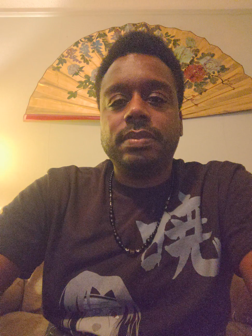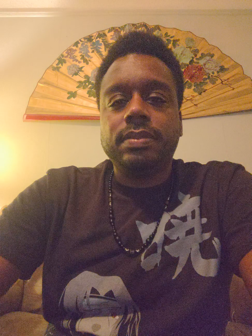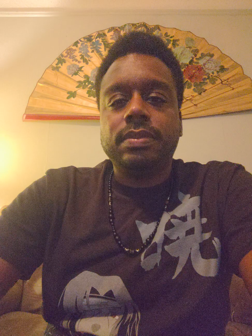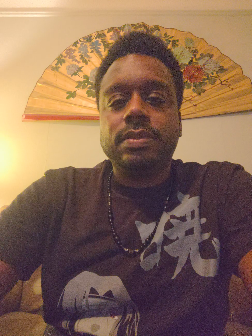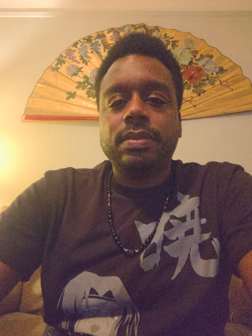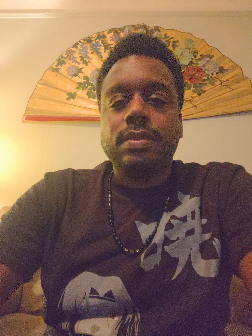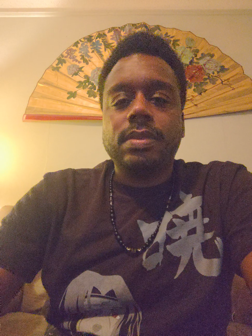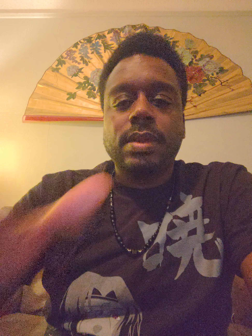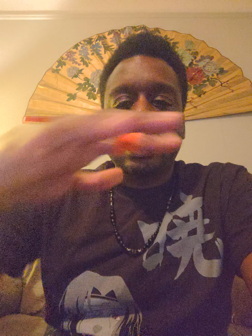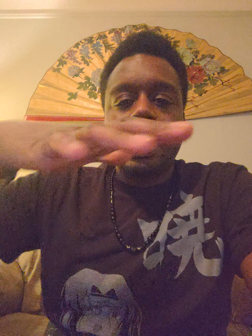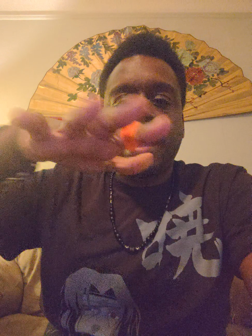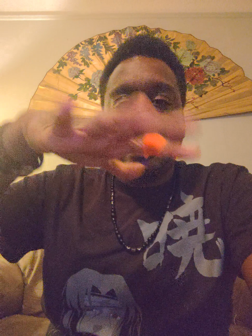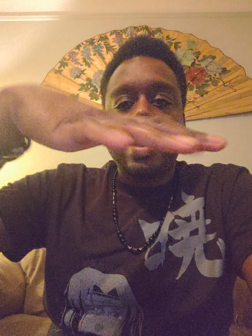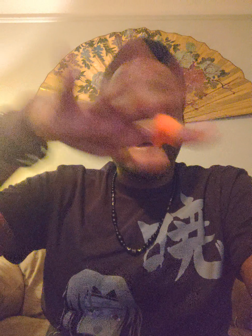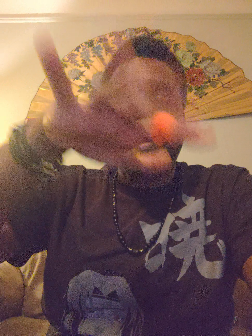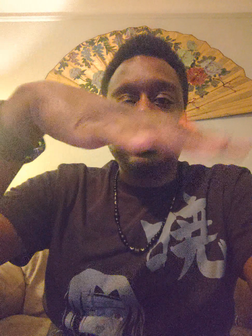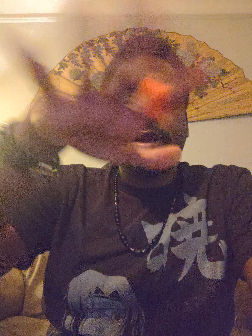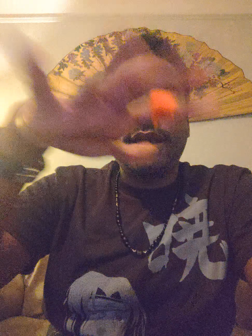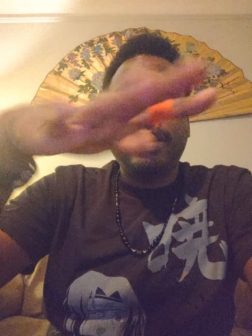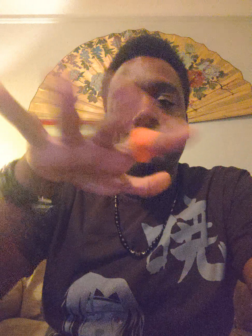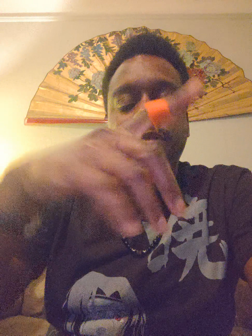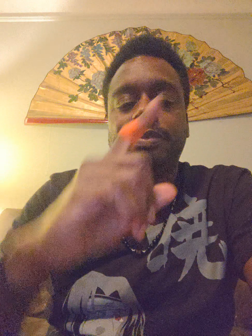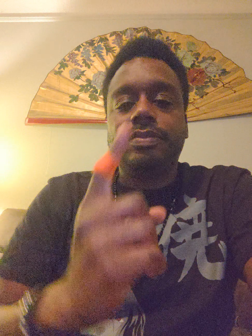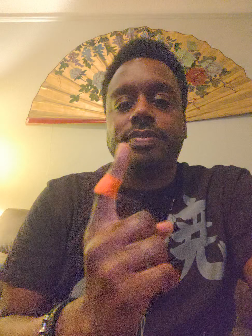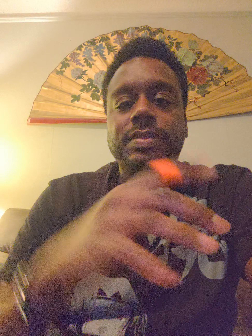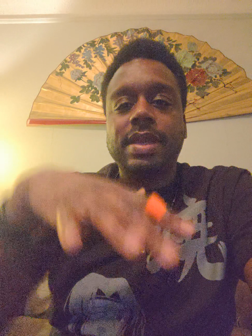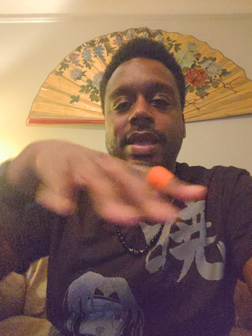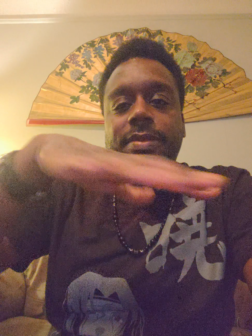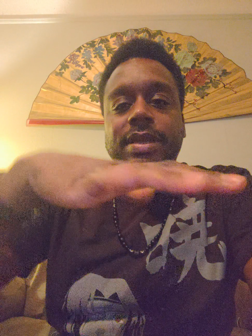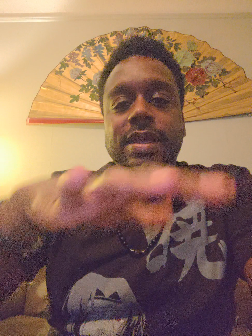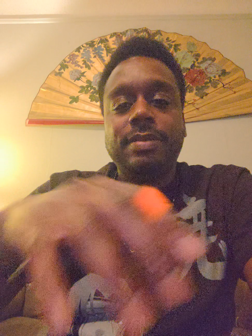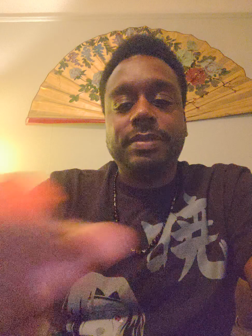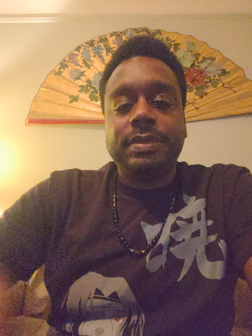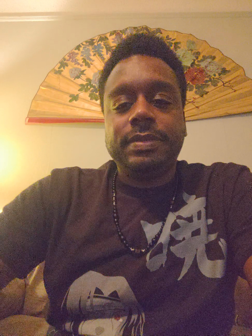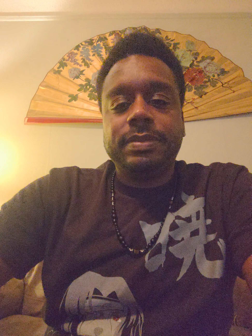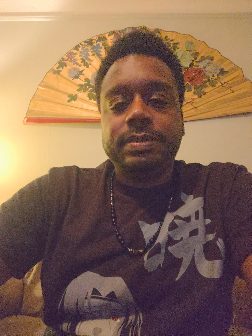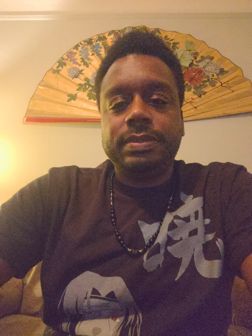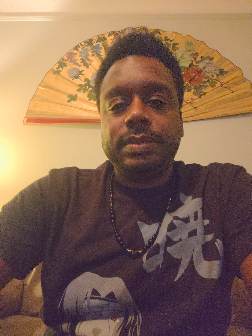helicopter